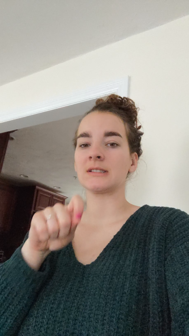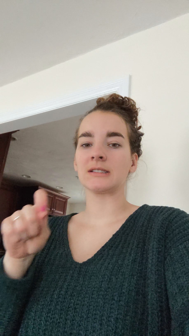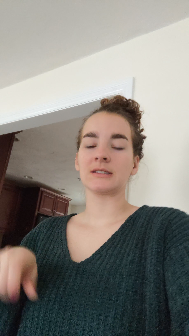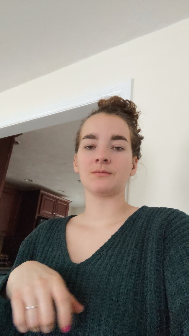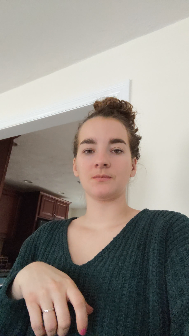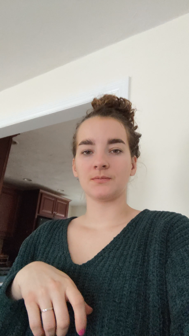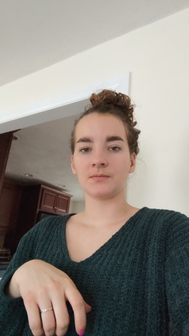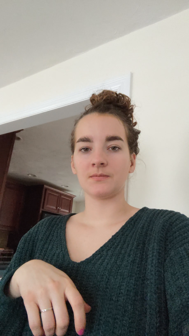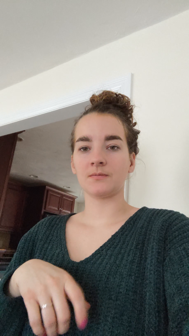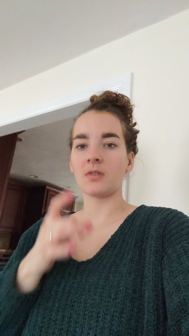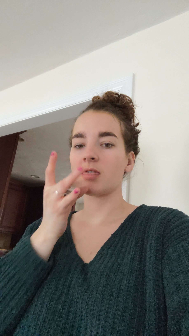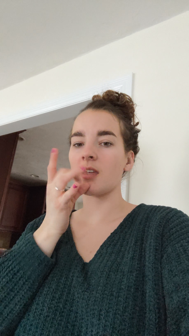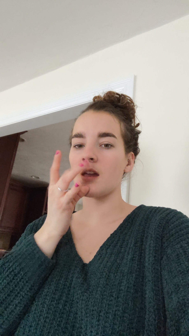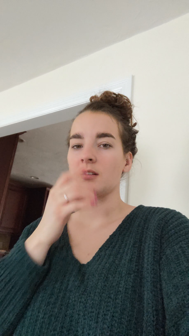light bulb